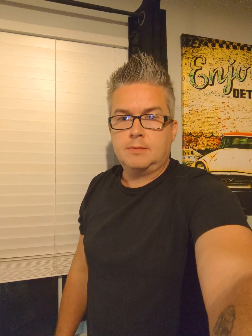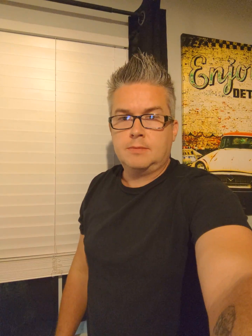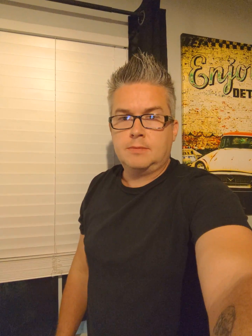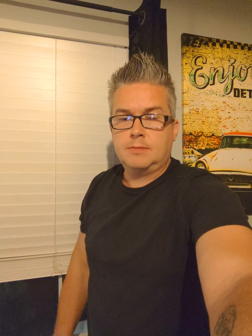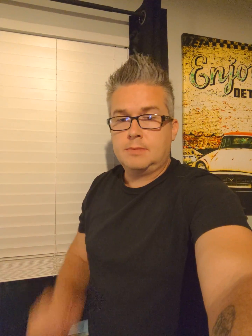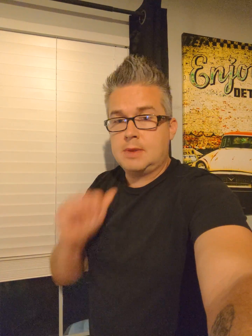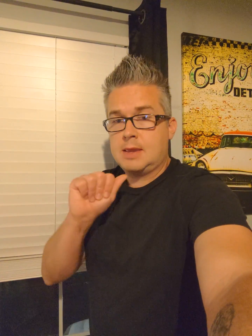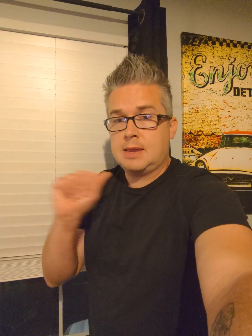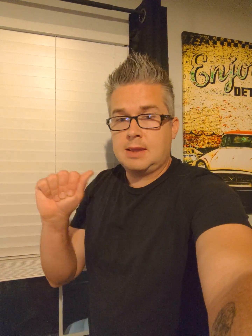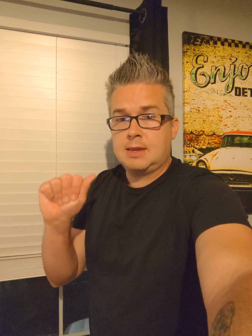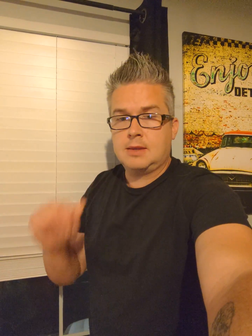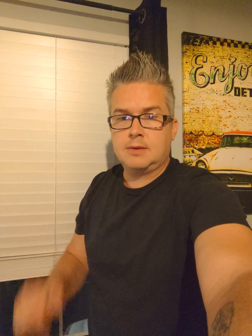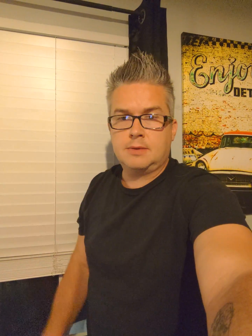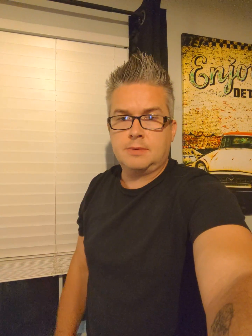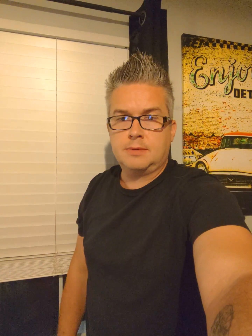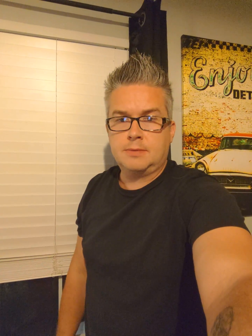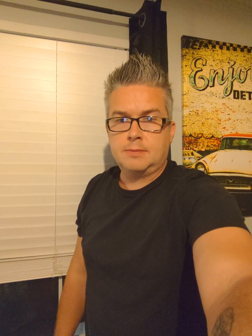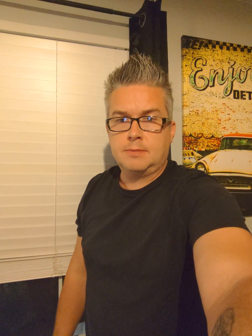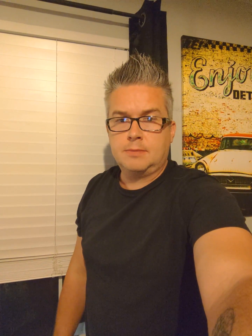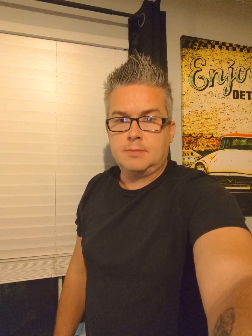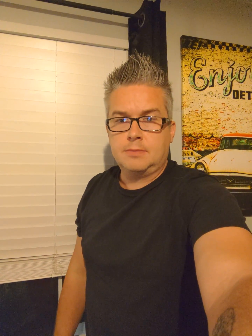a